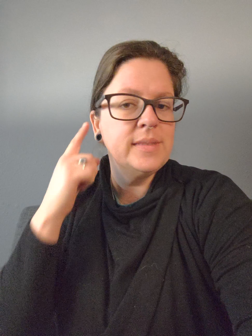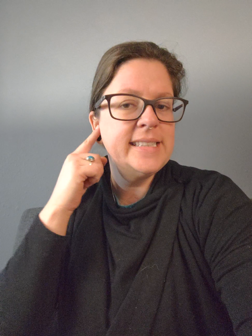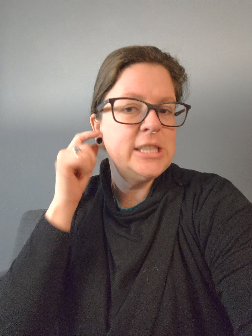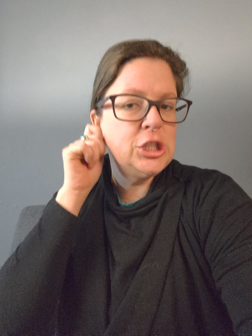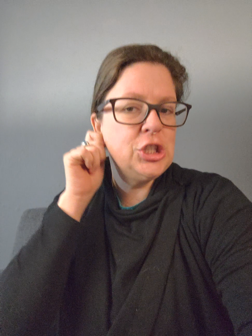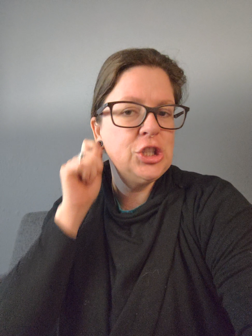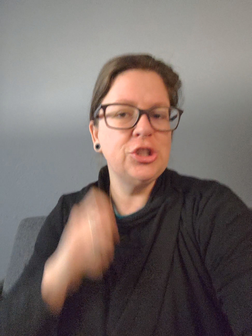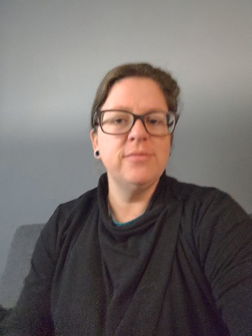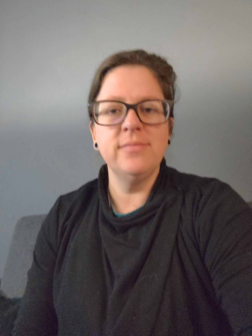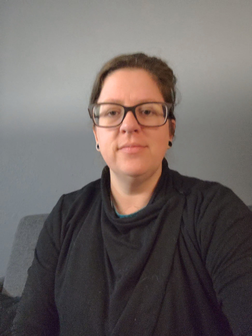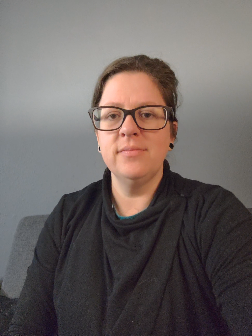ear